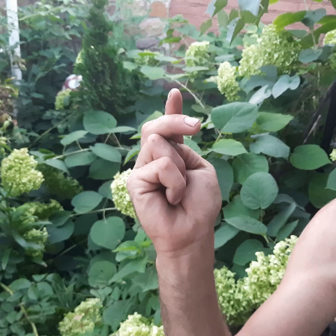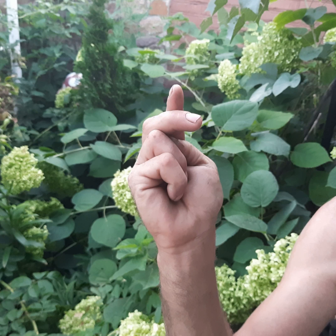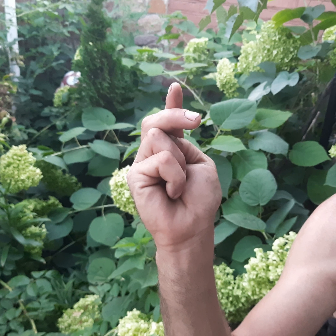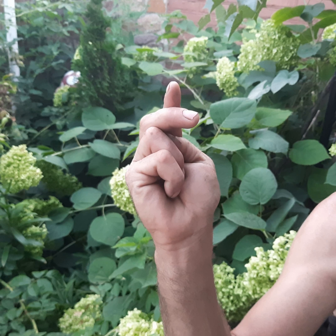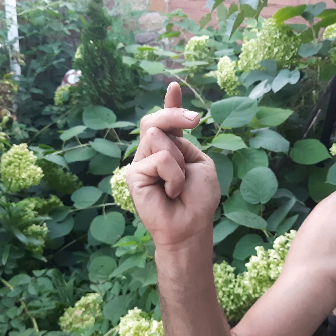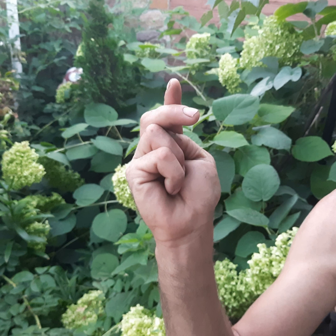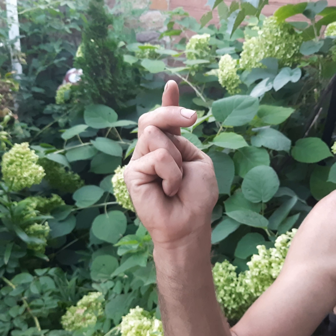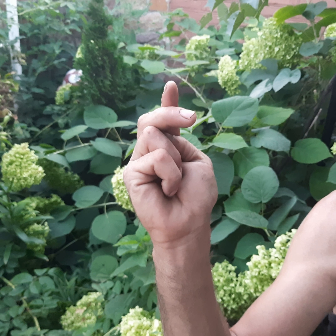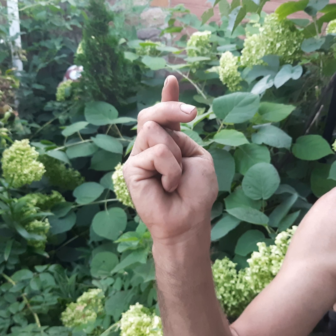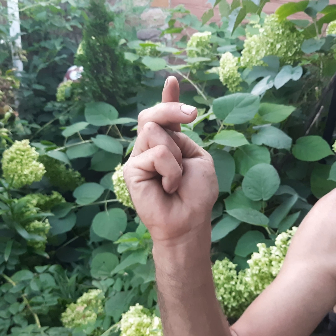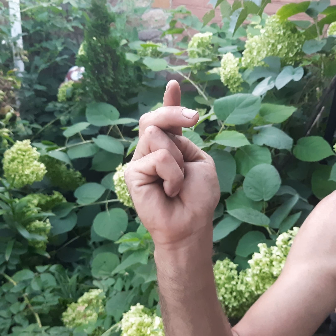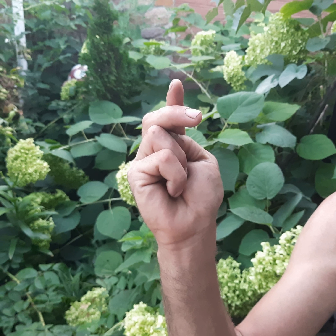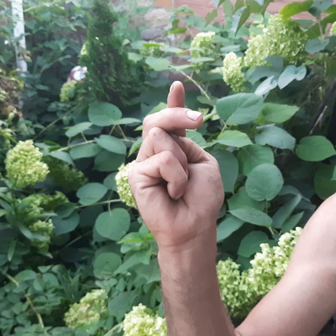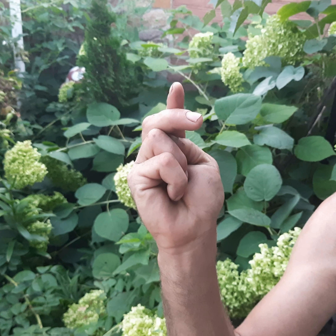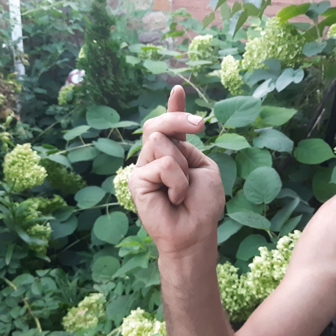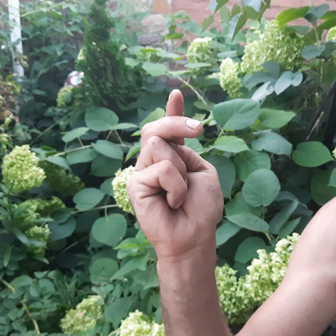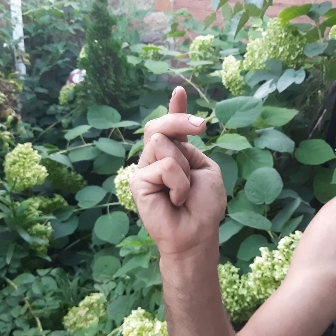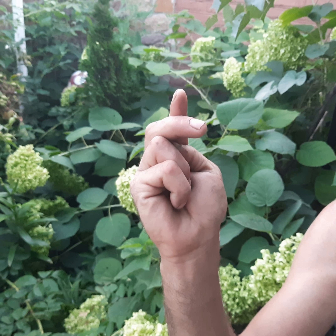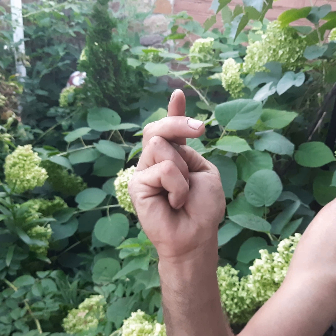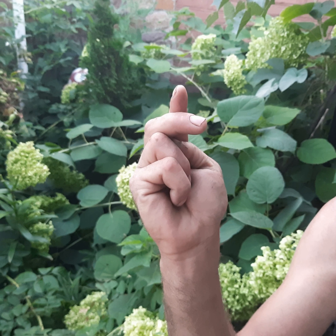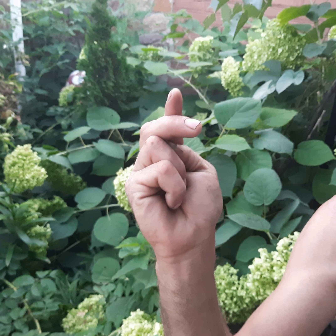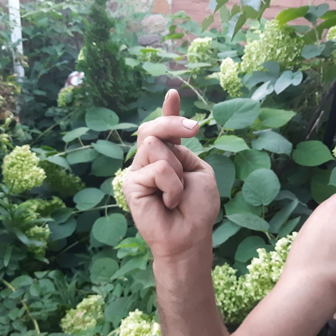Б